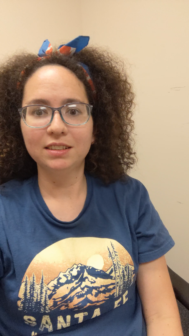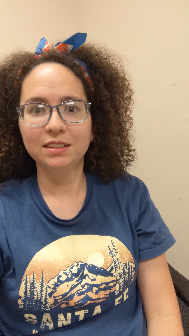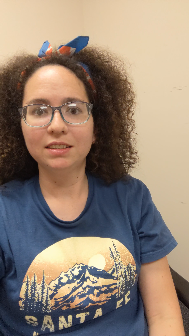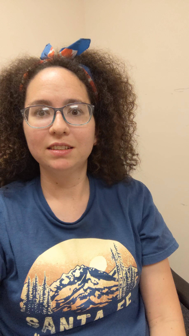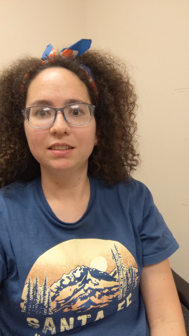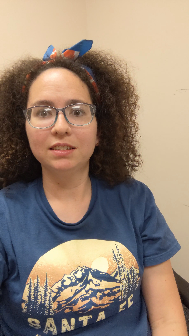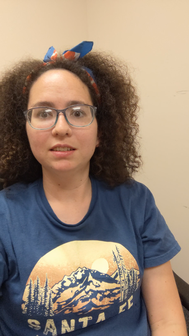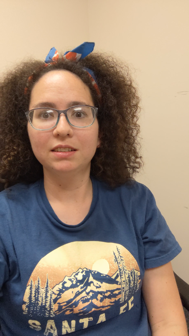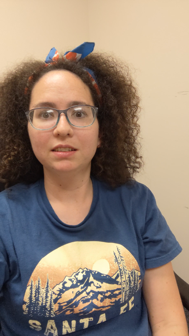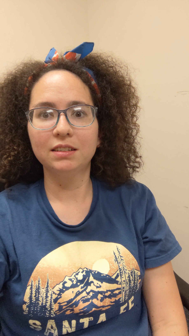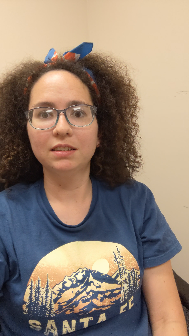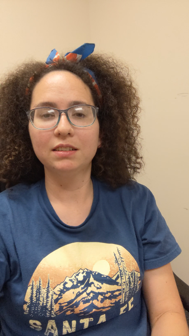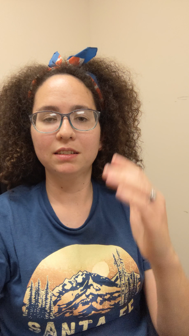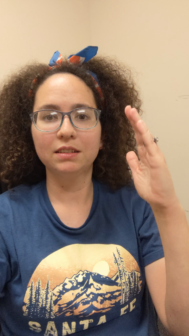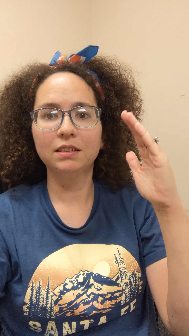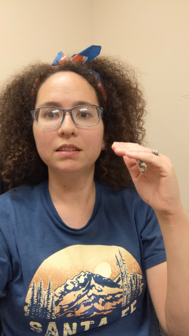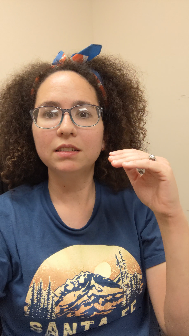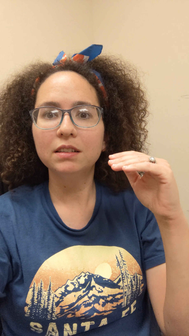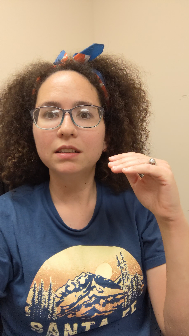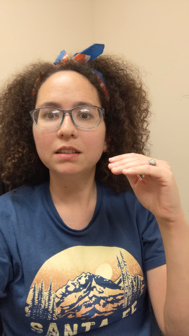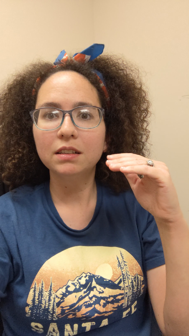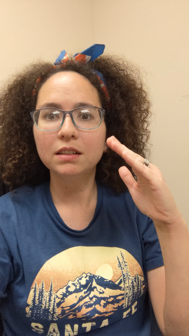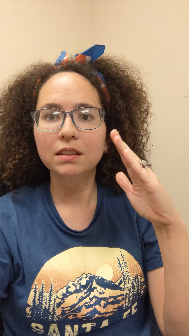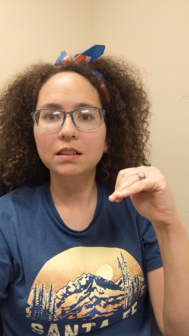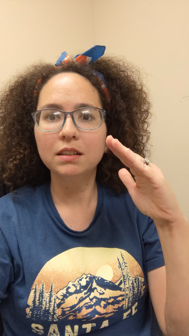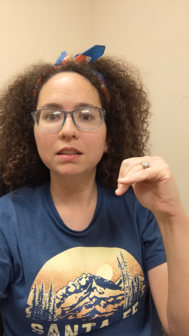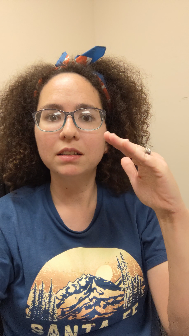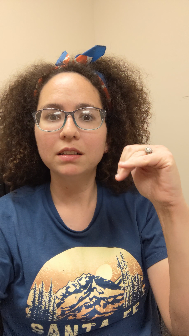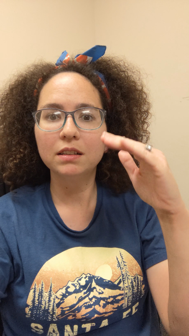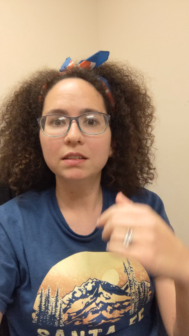downtown